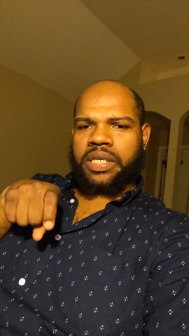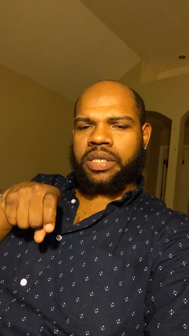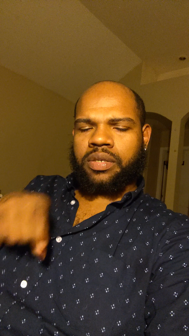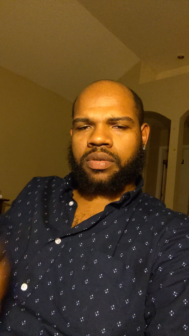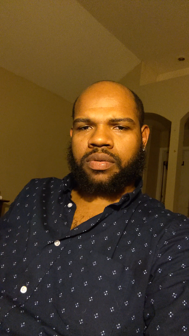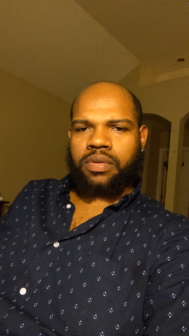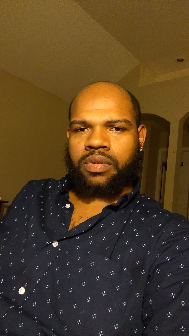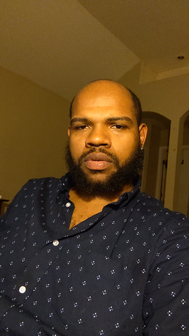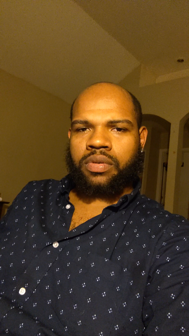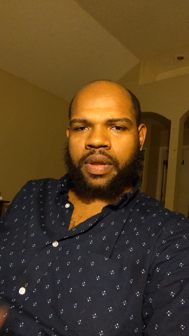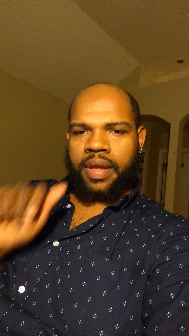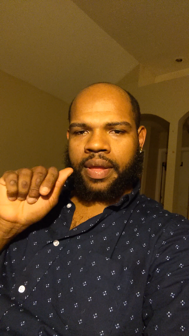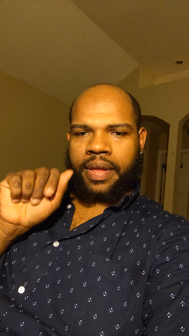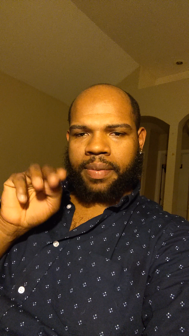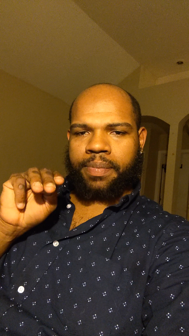am